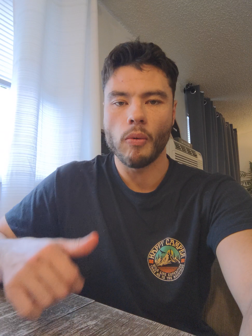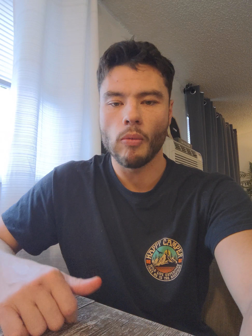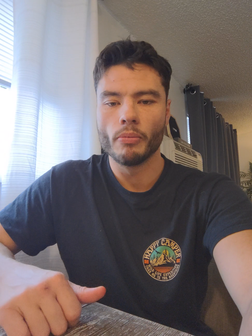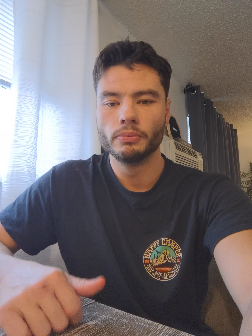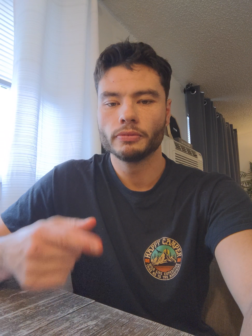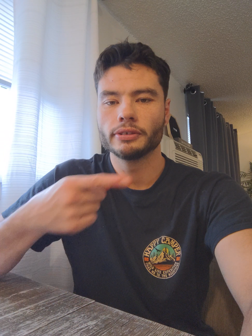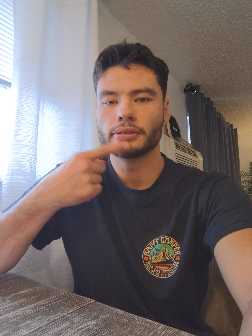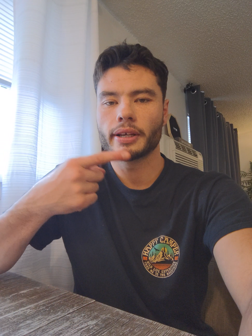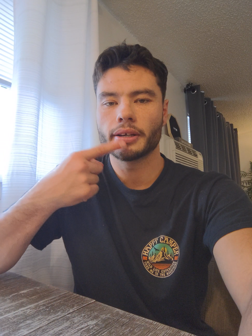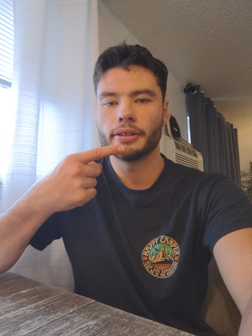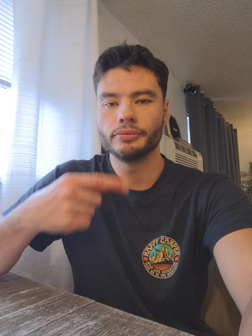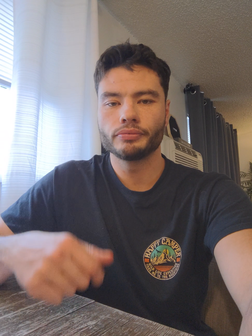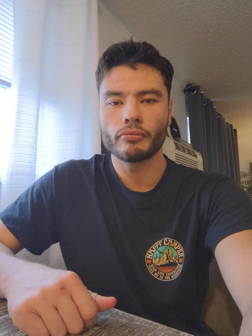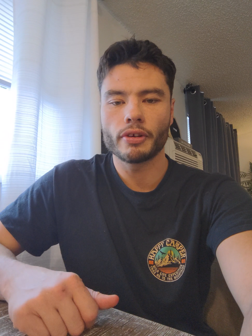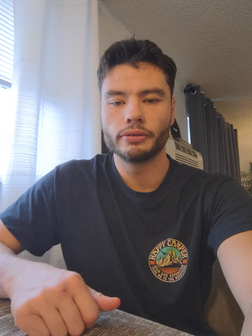say